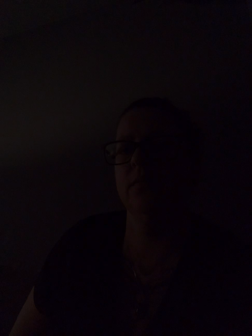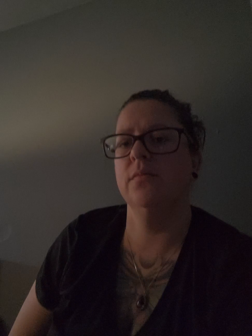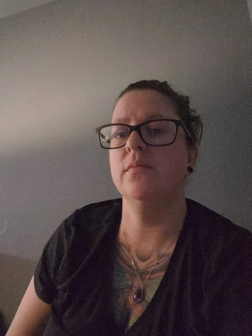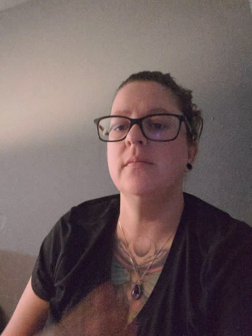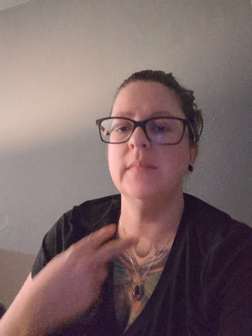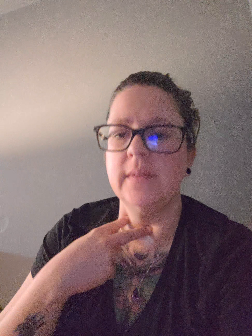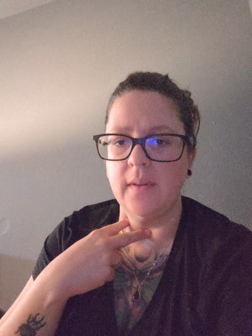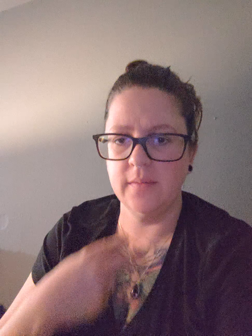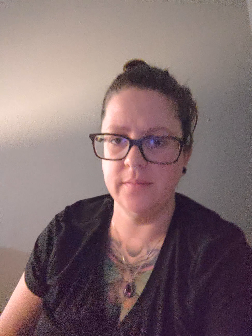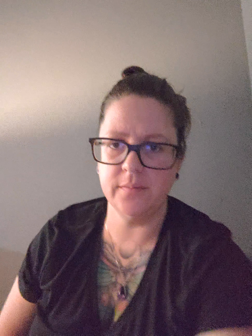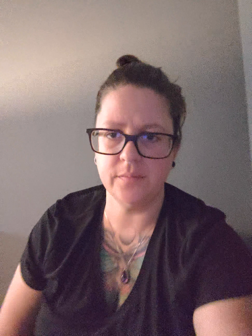stuck